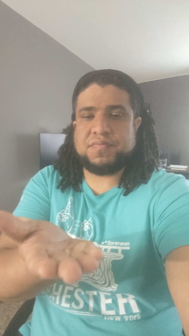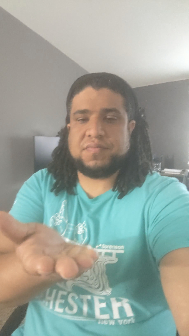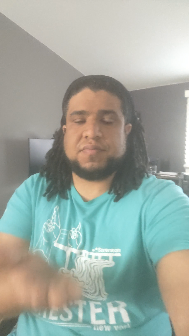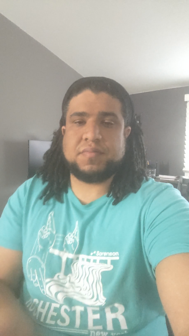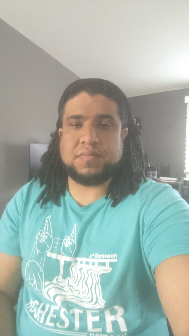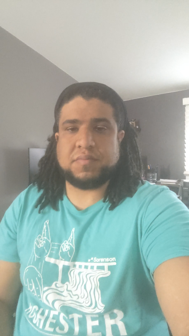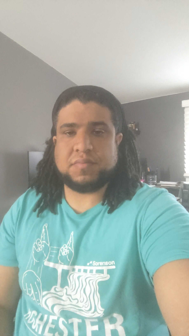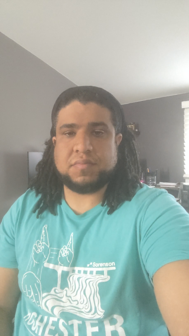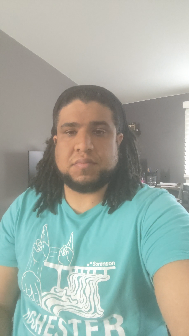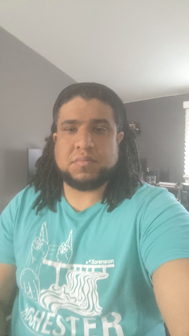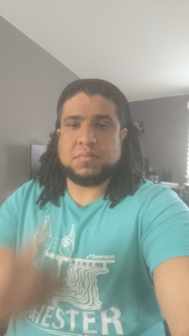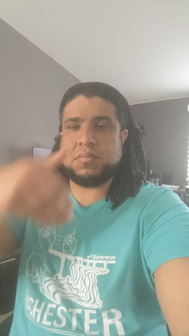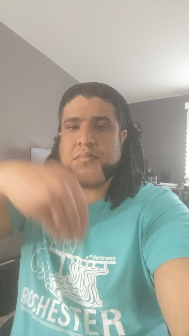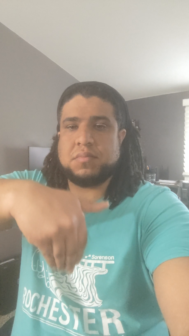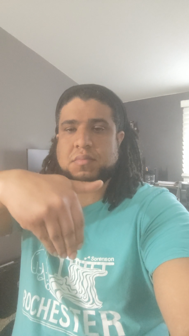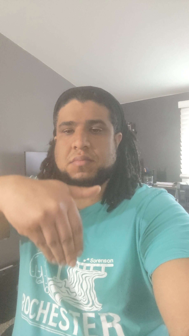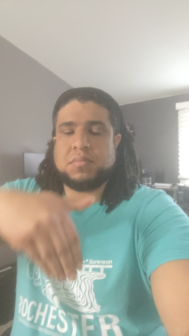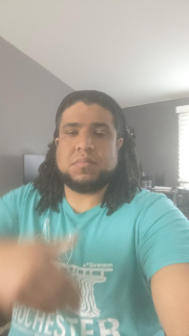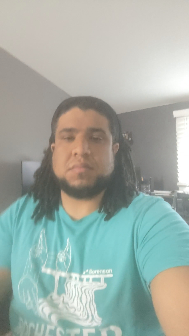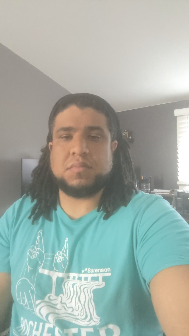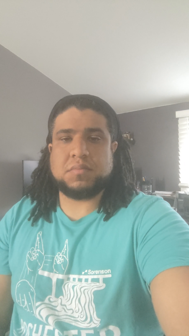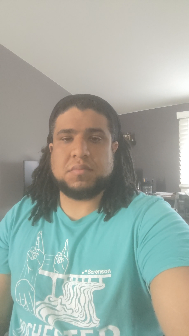night night